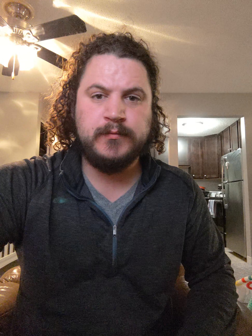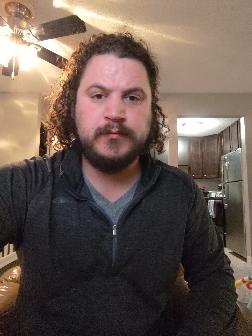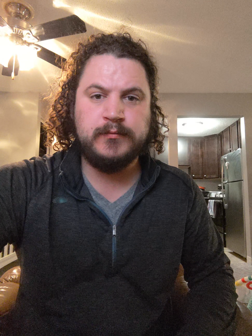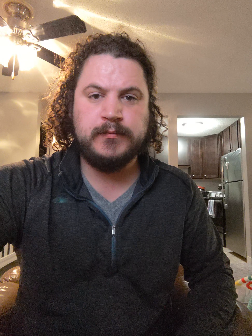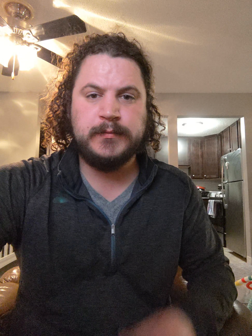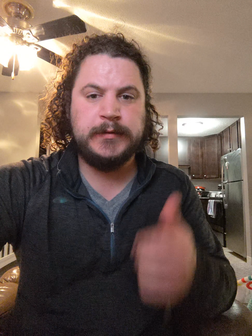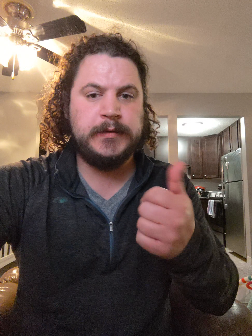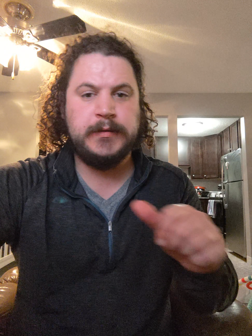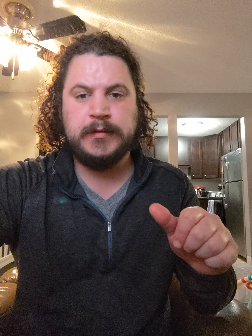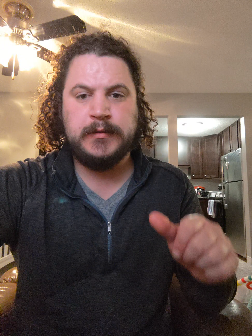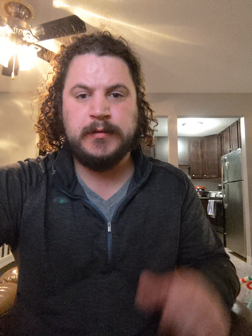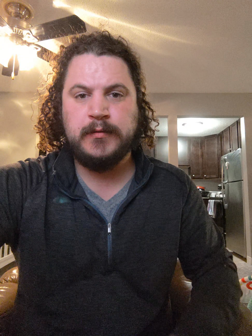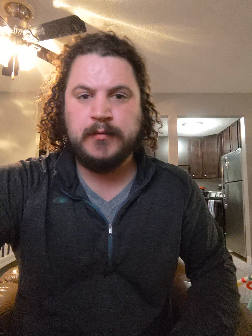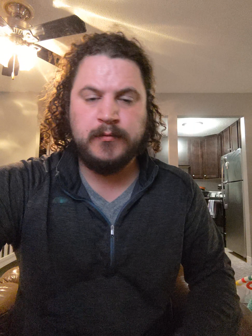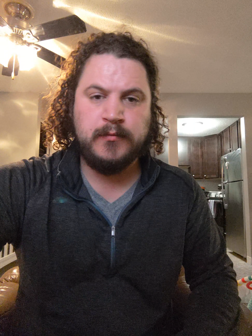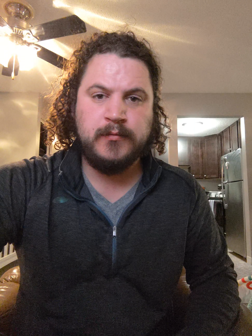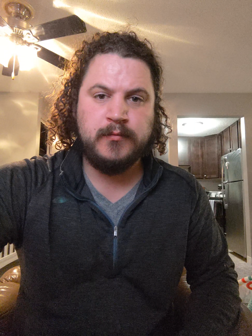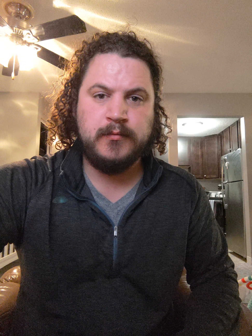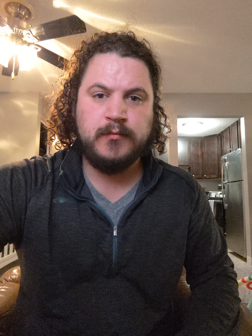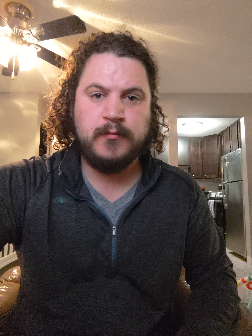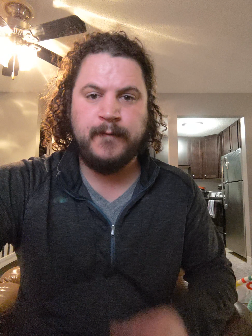any